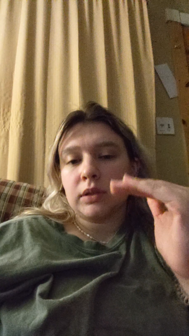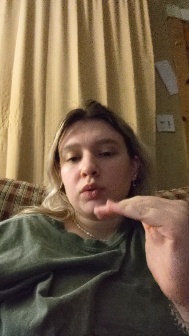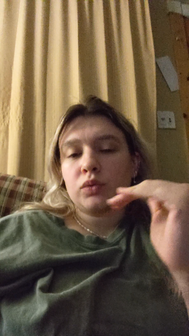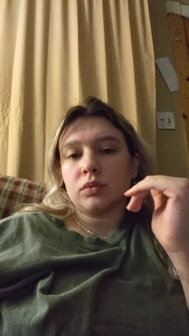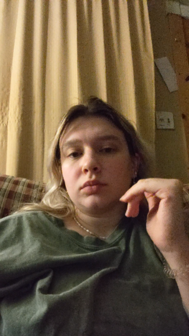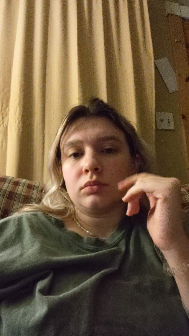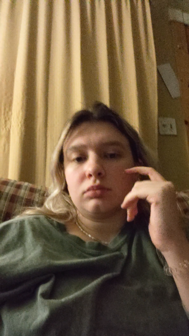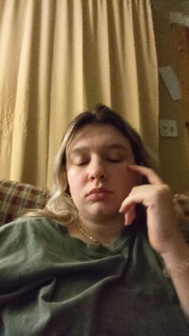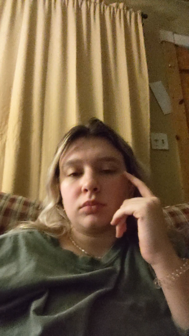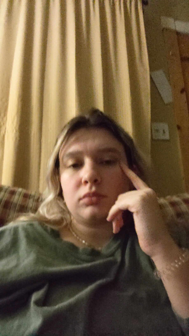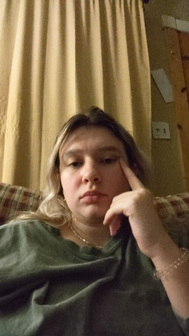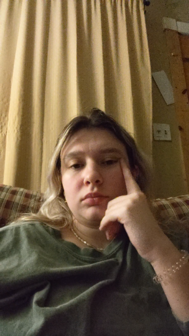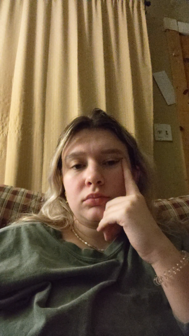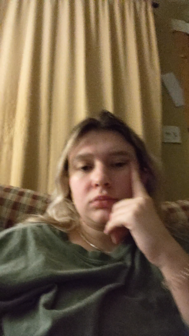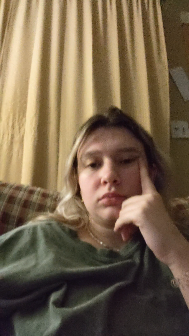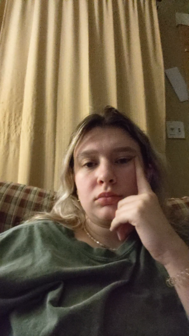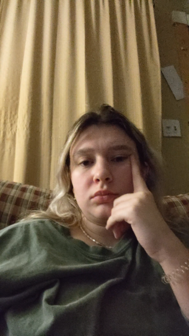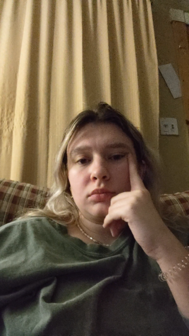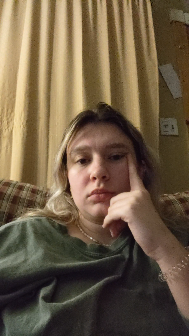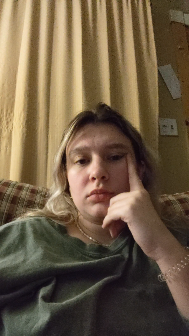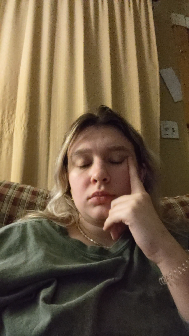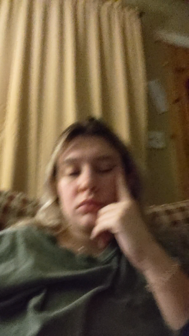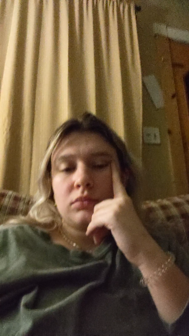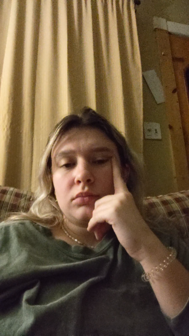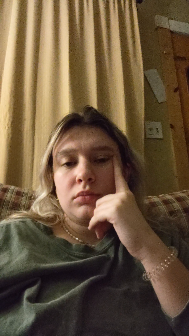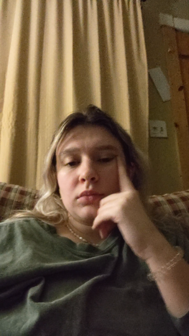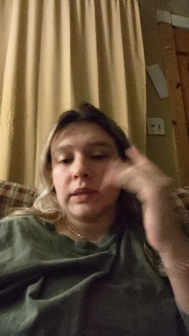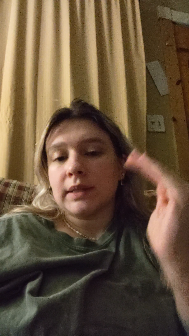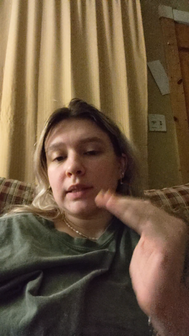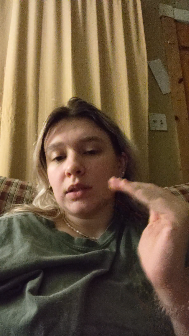little